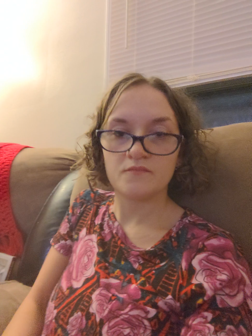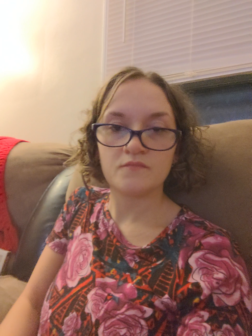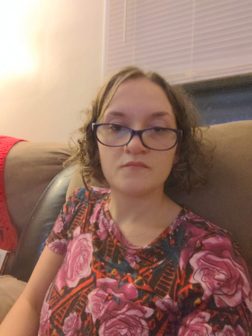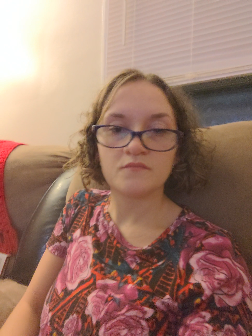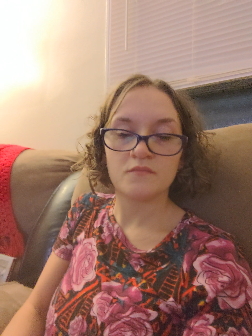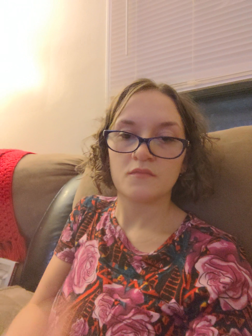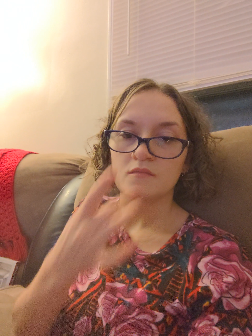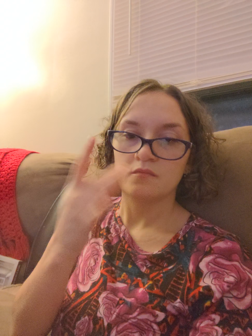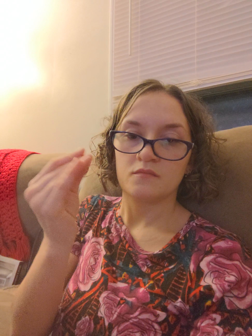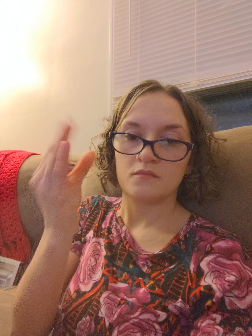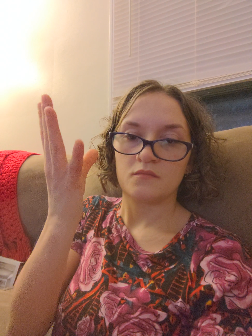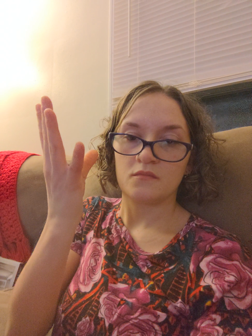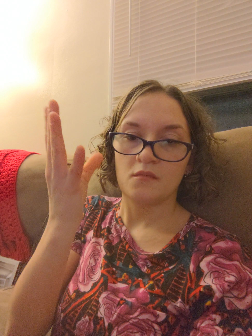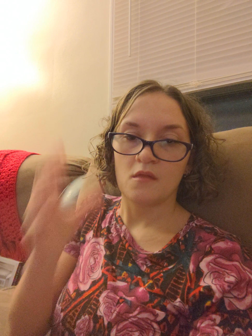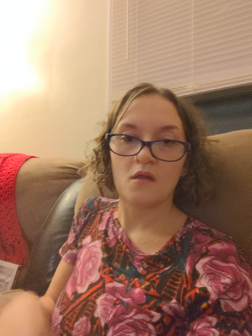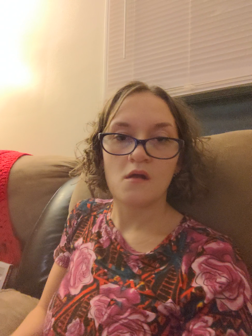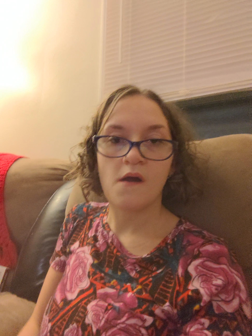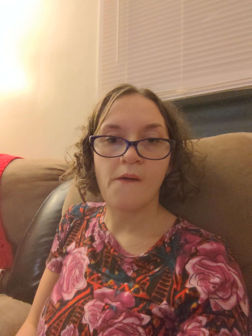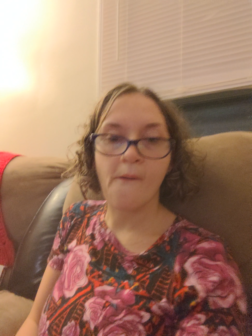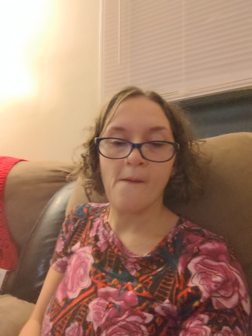lamp